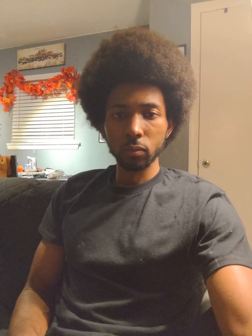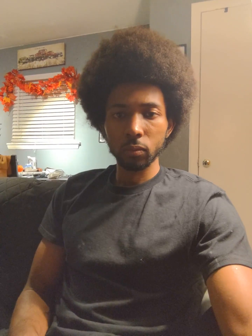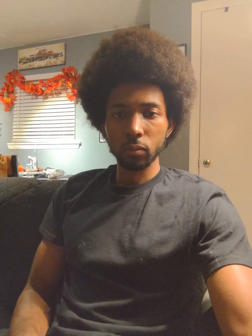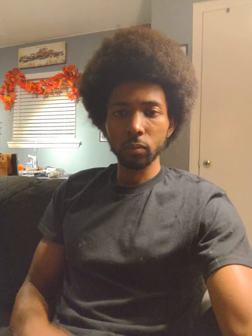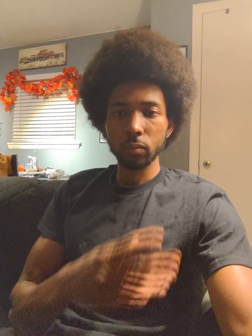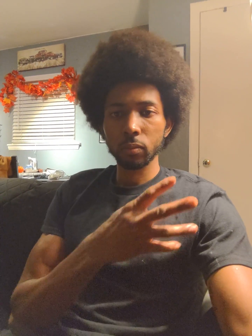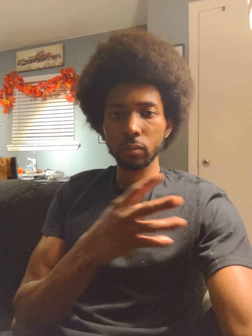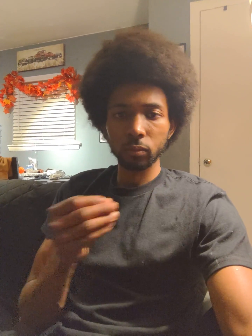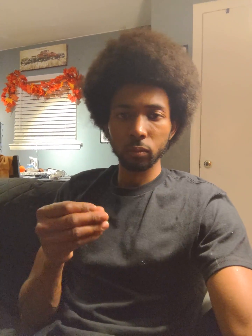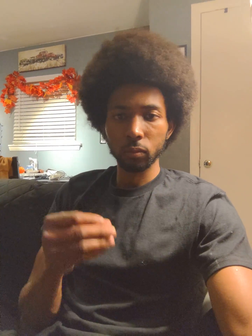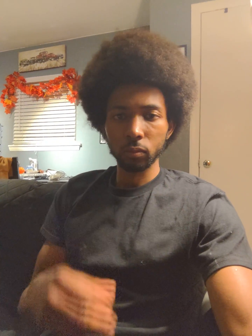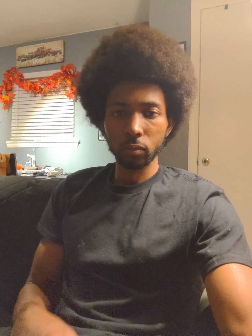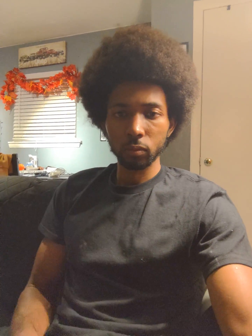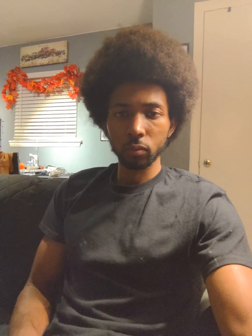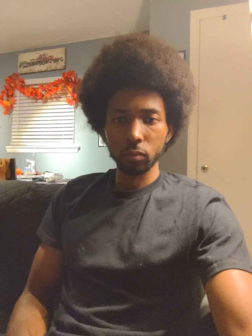and